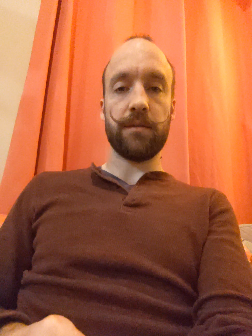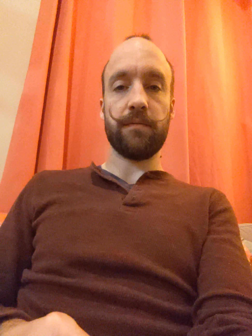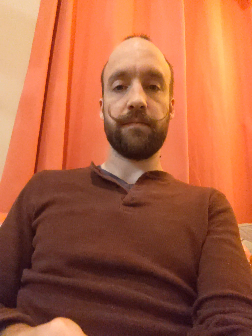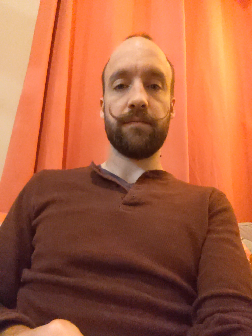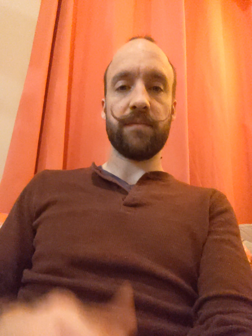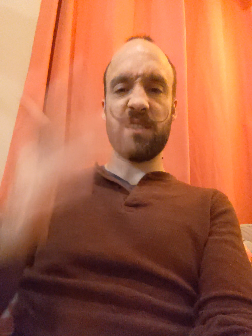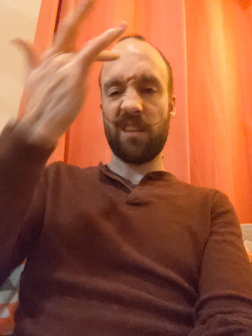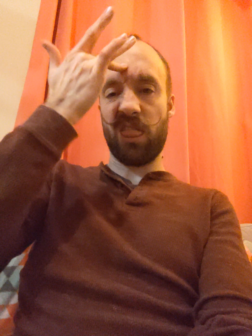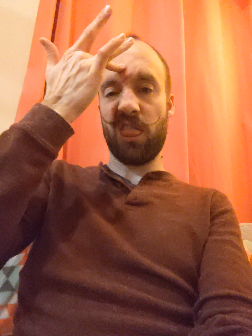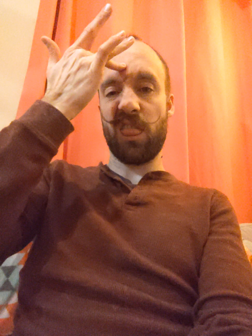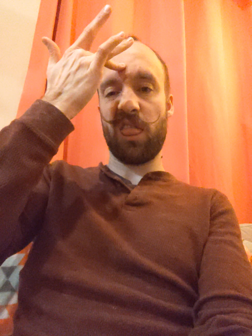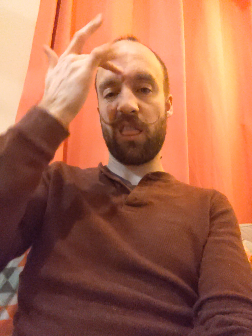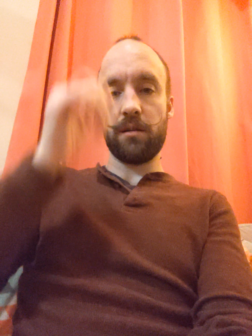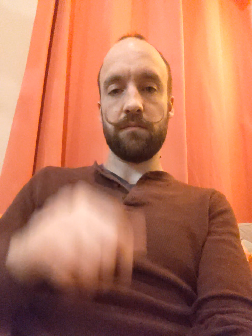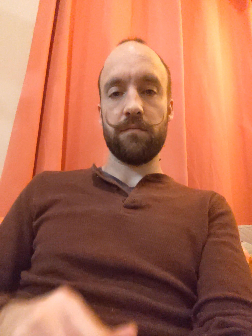sick